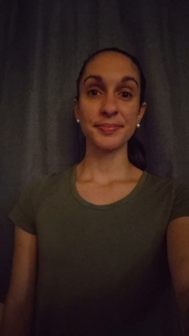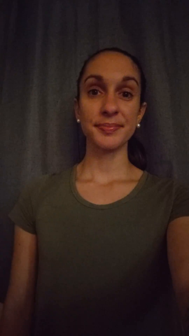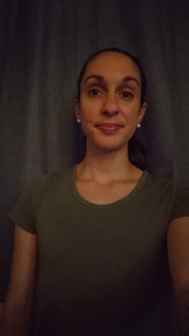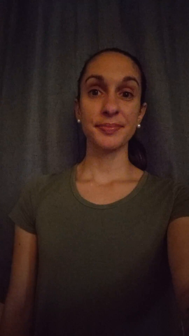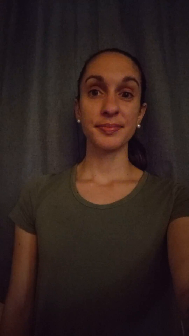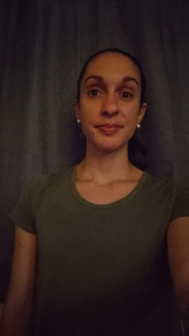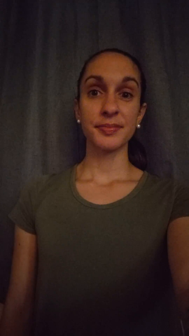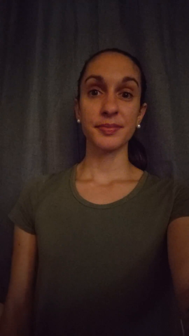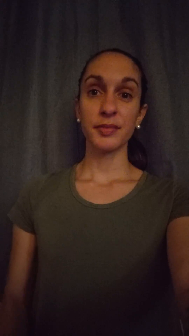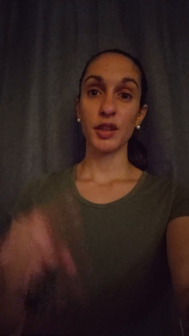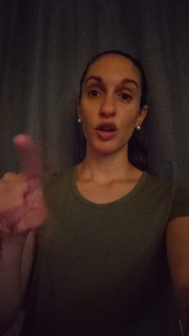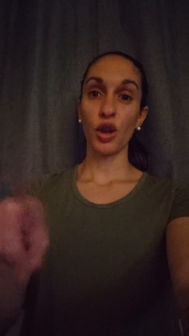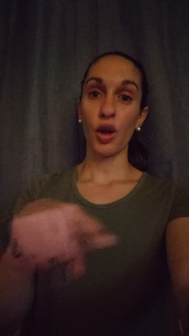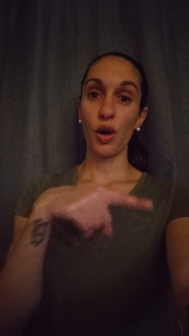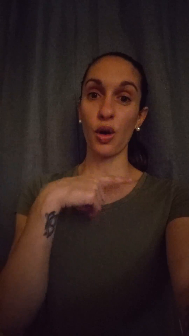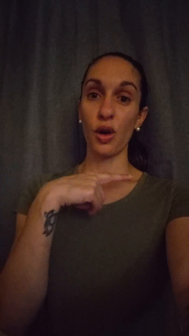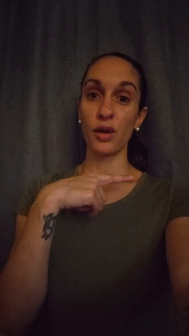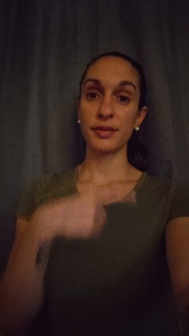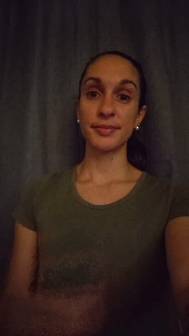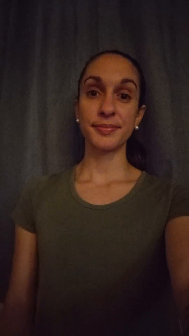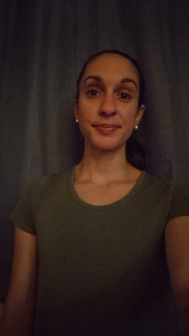long